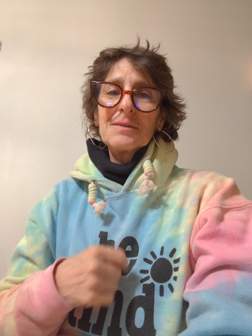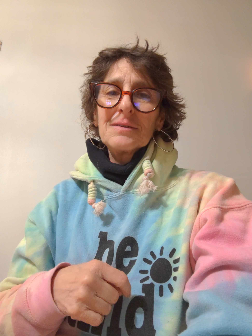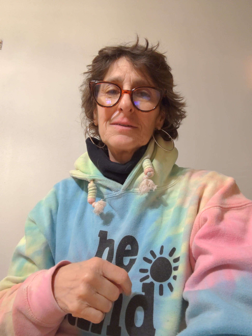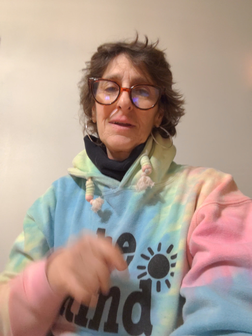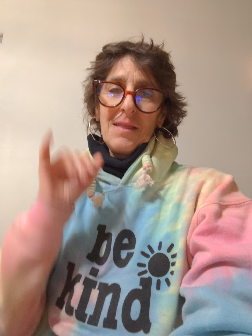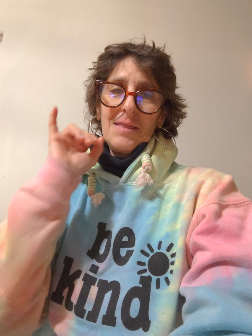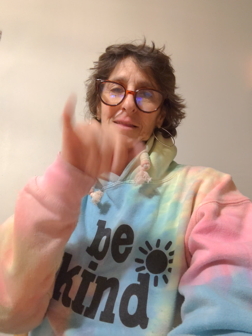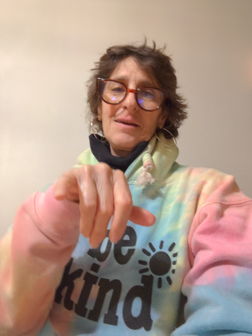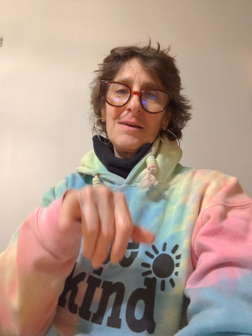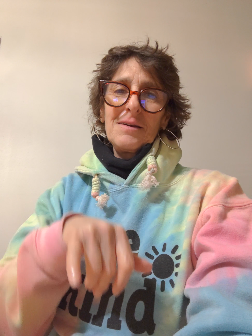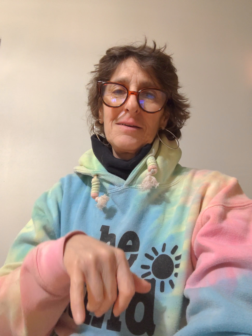that